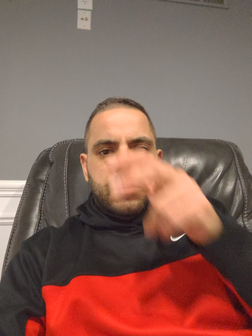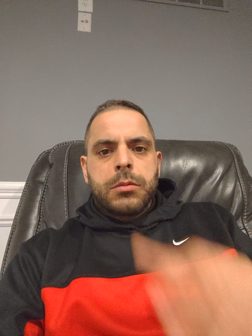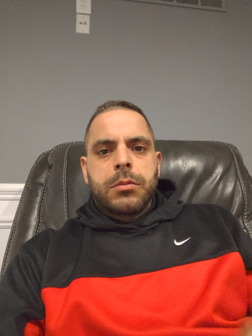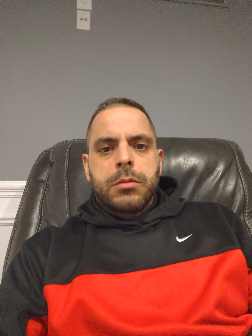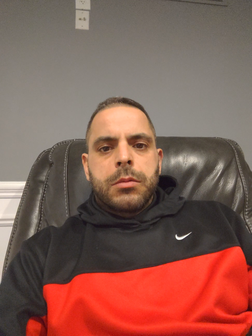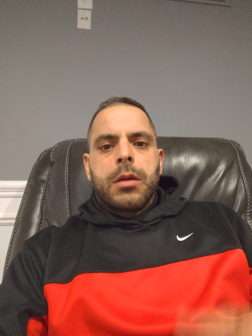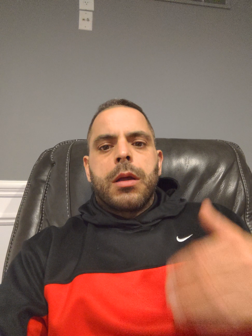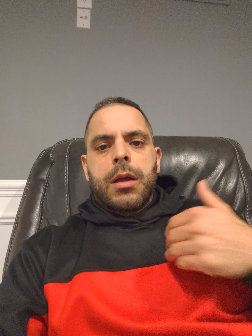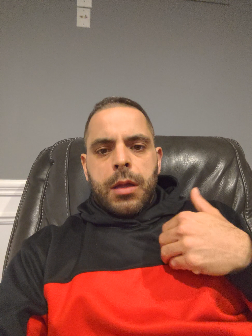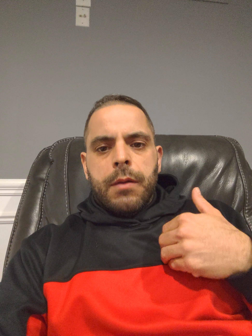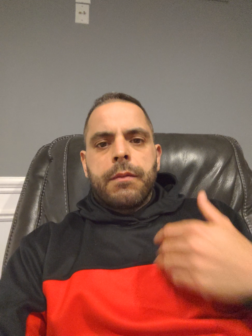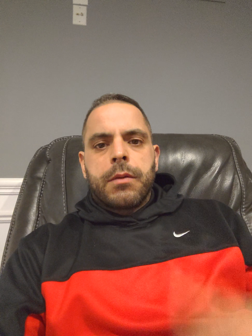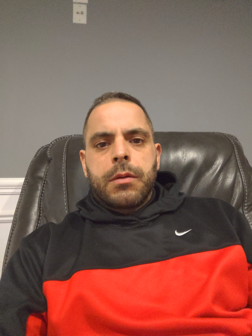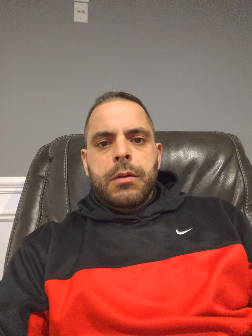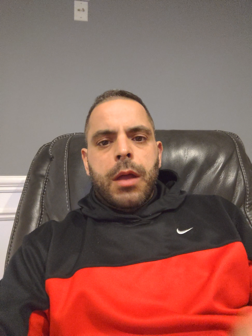have